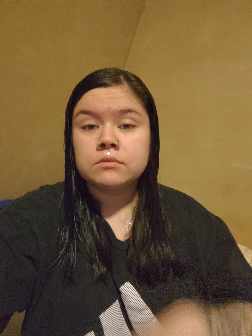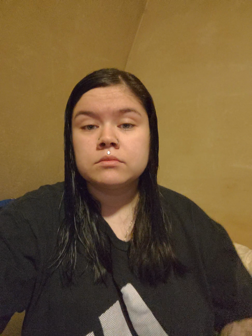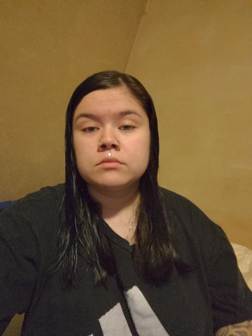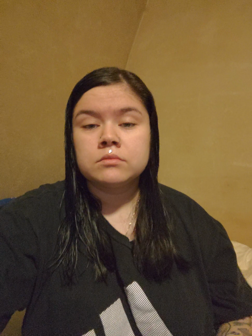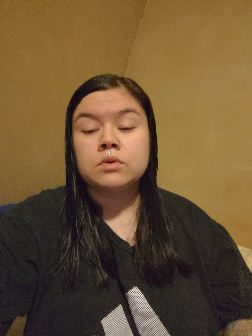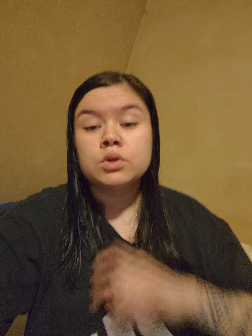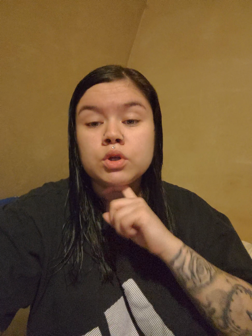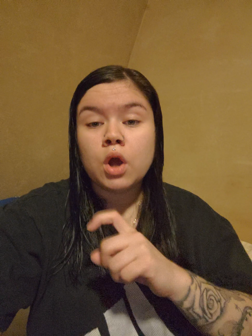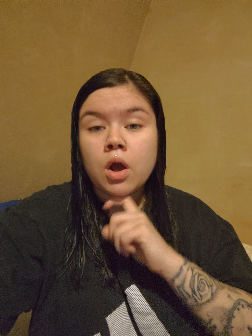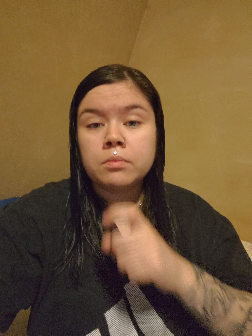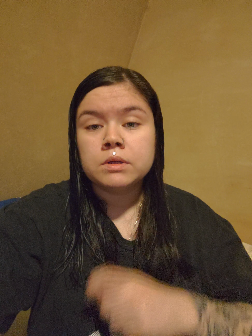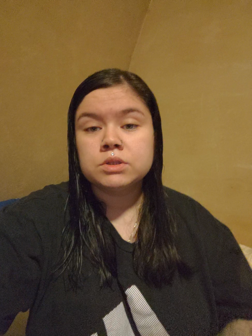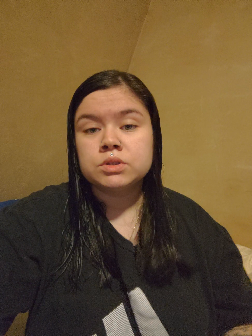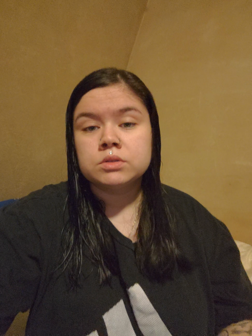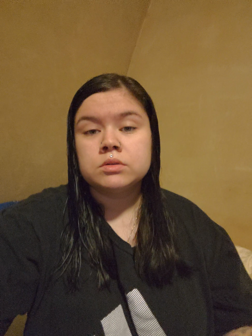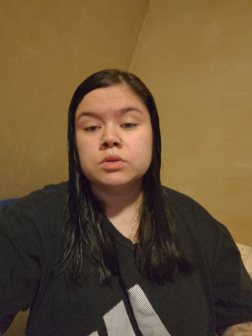garbage